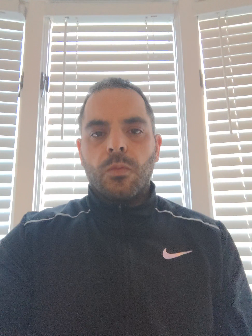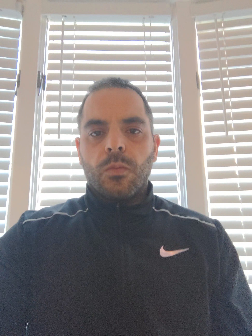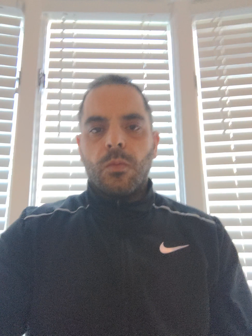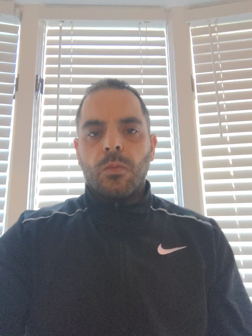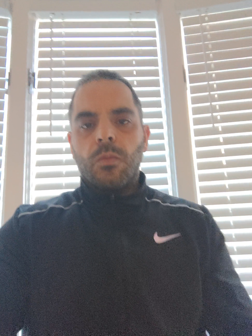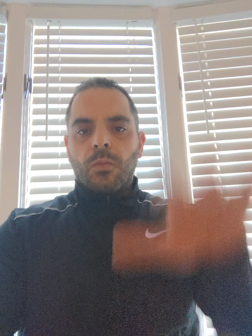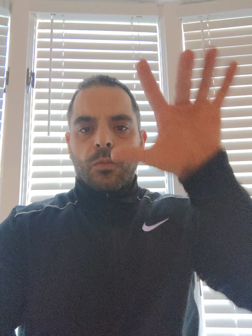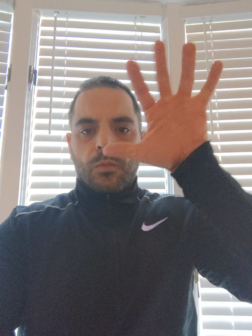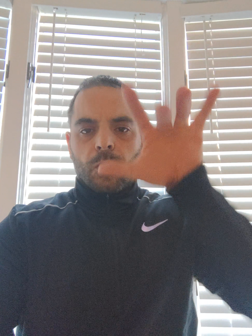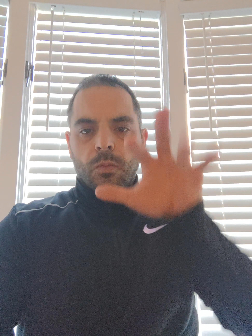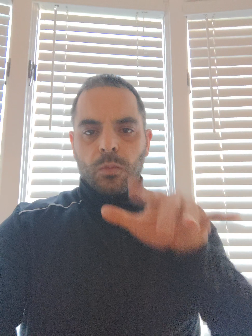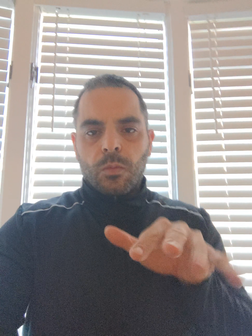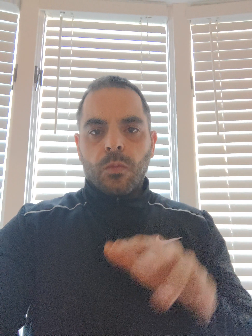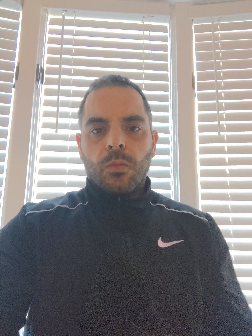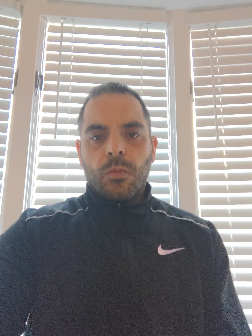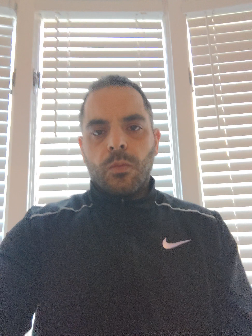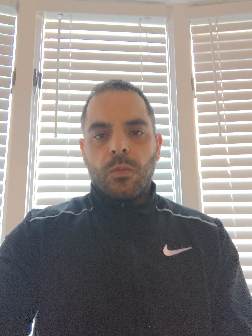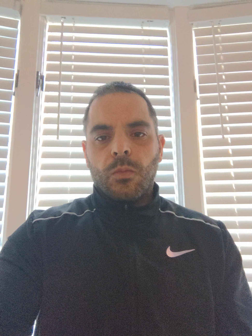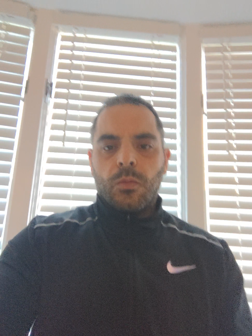snow